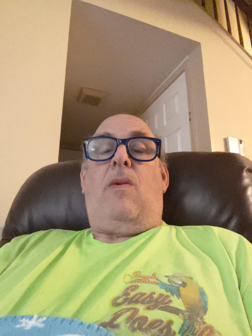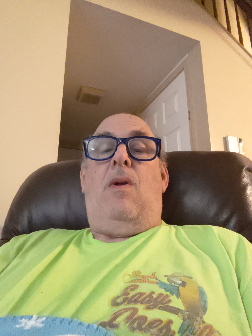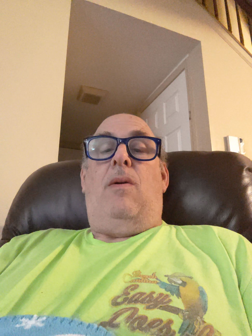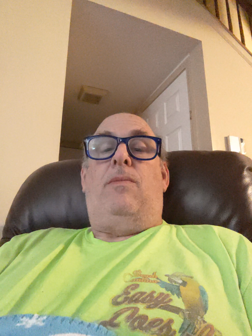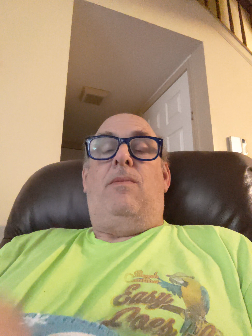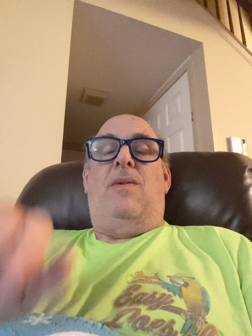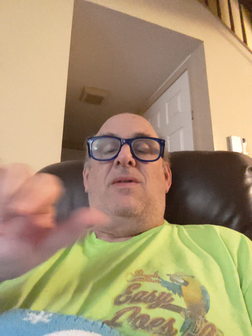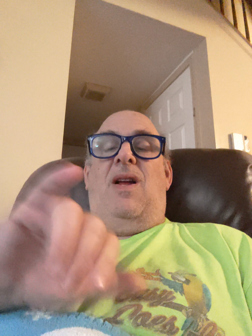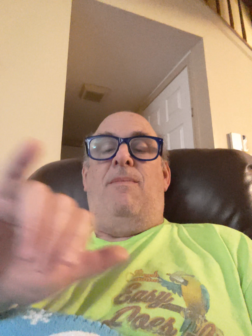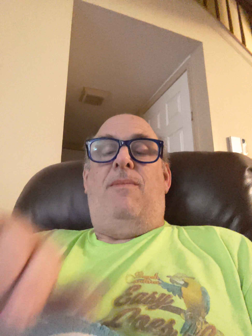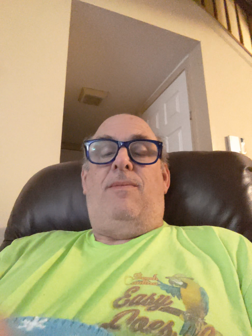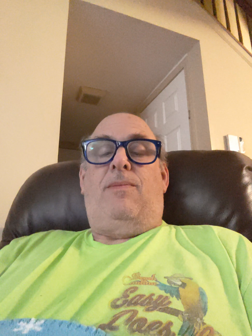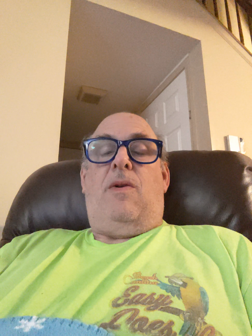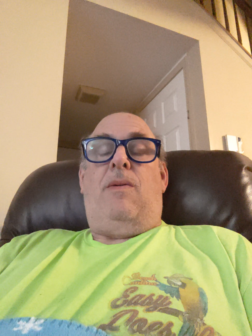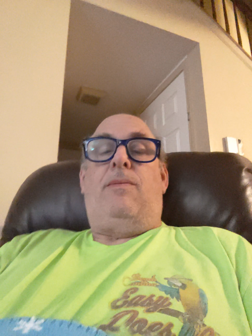same